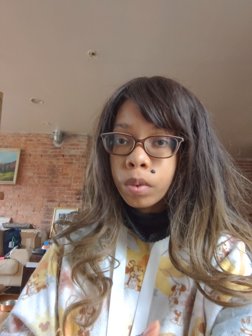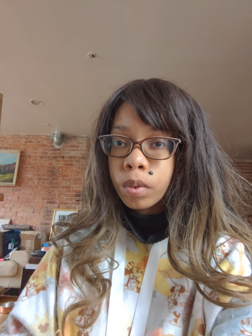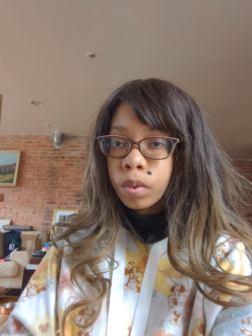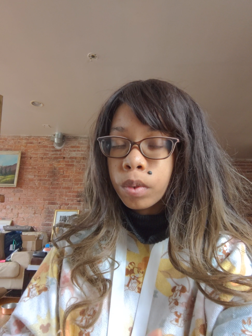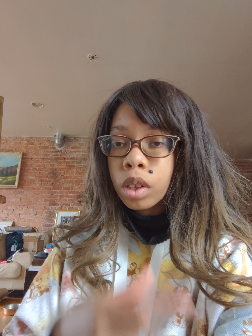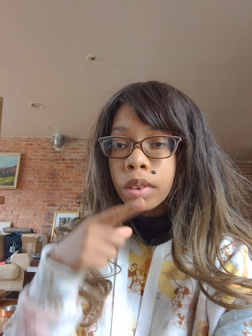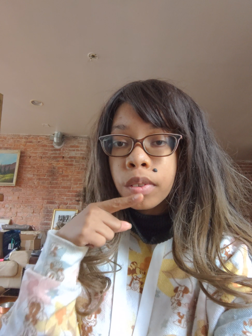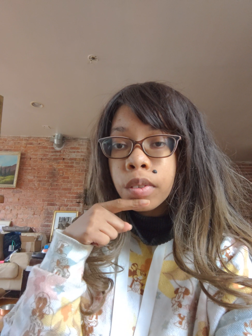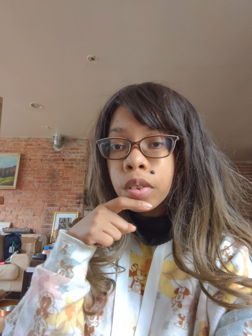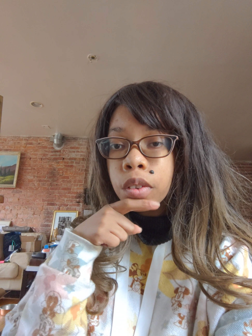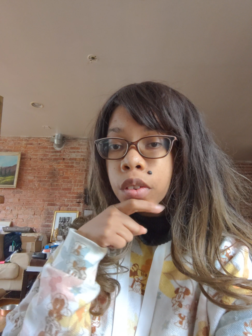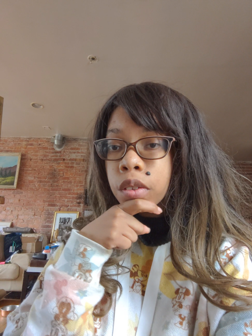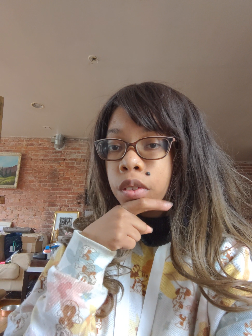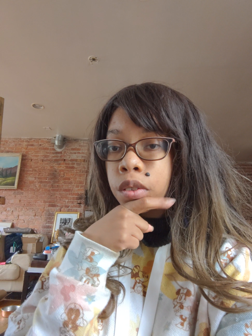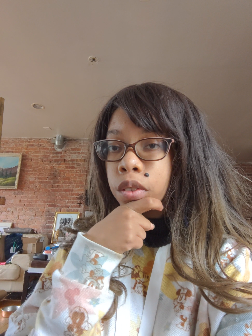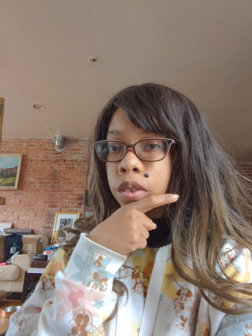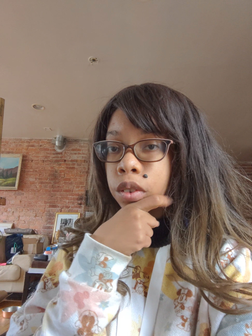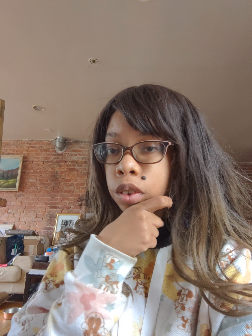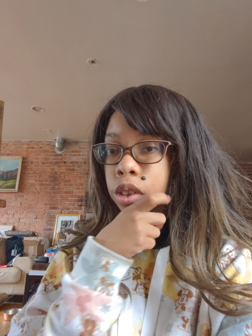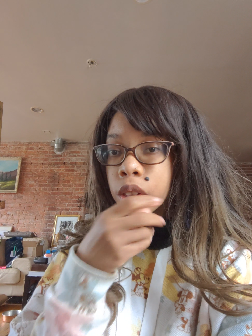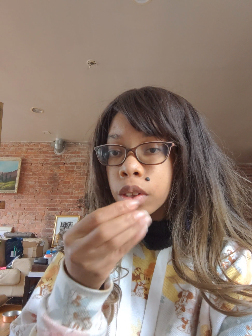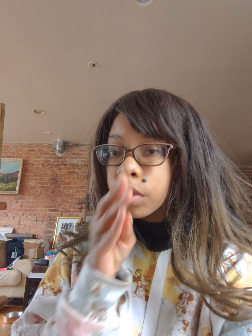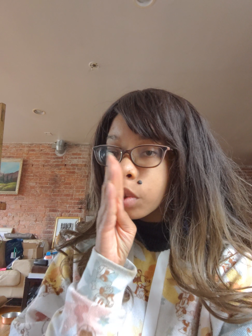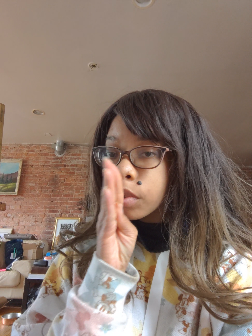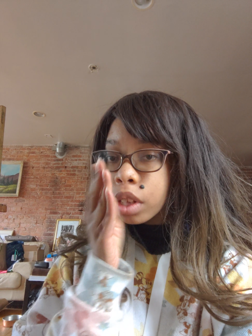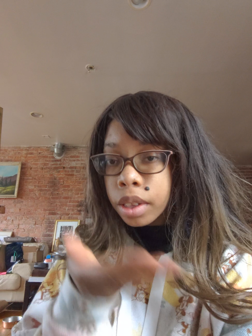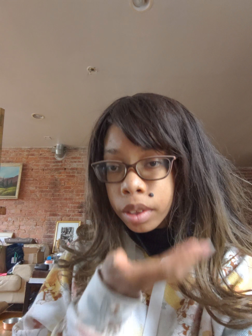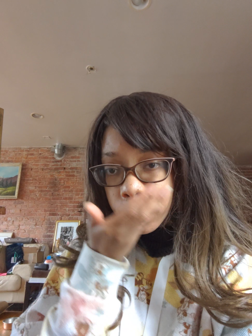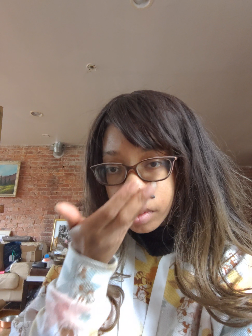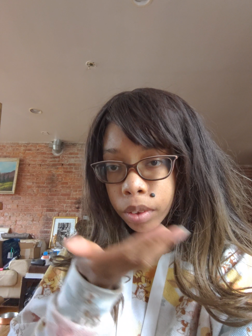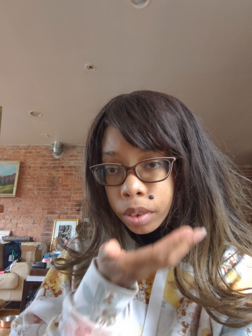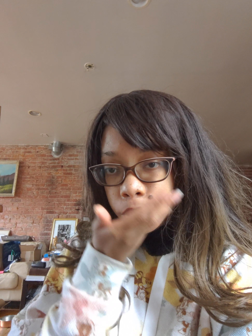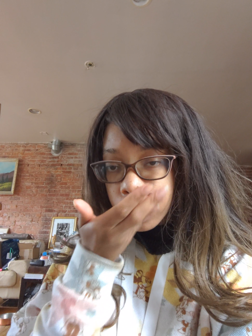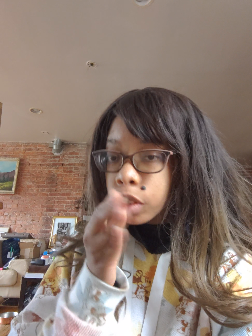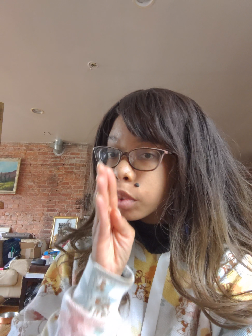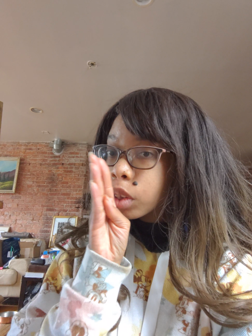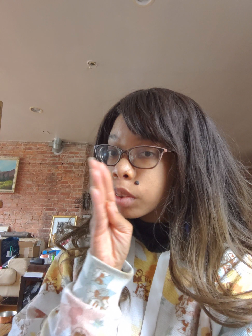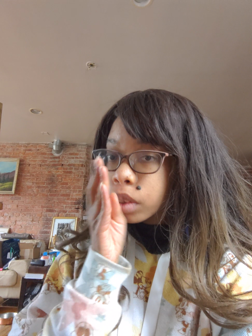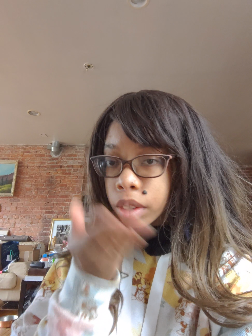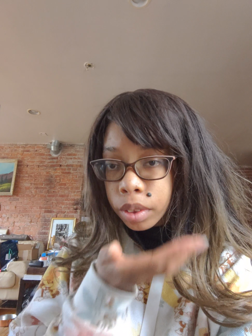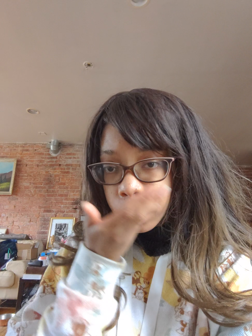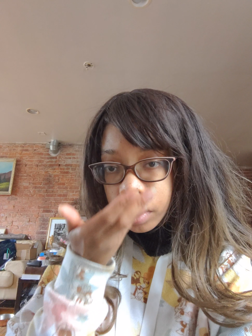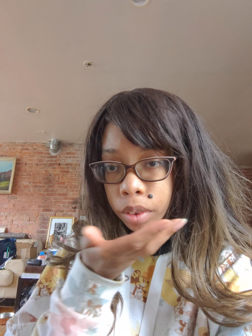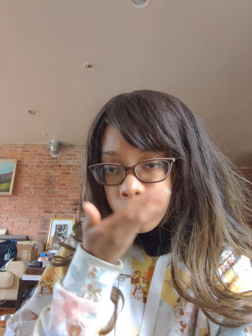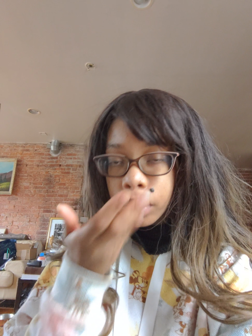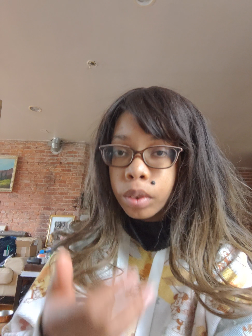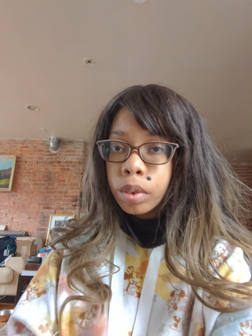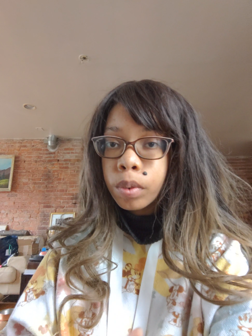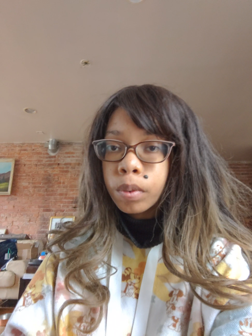cereal